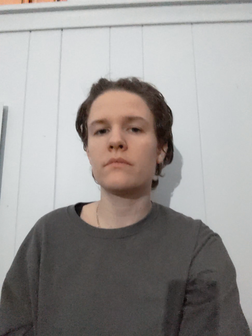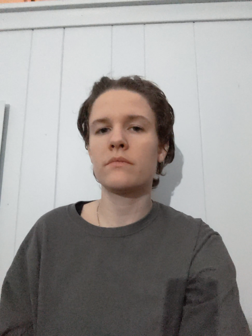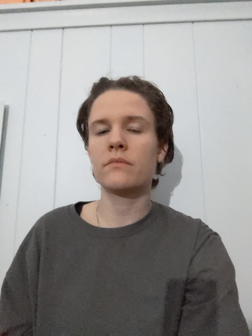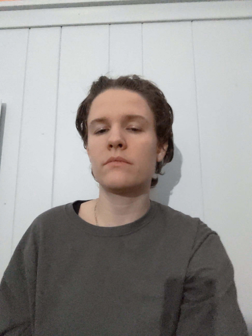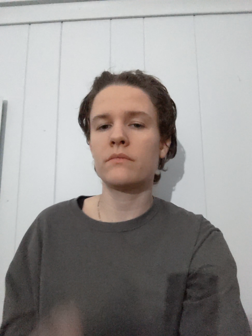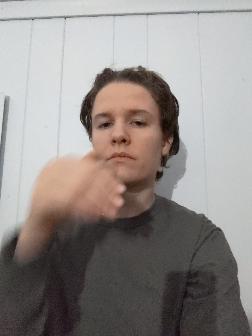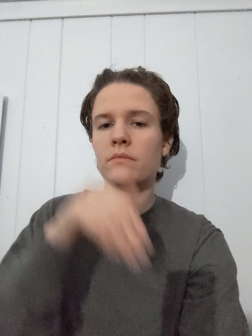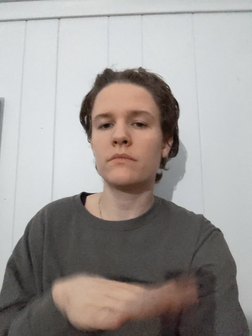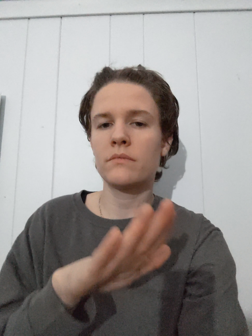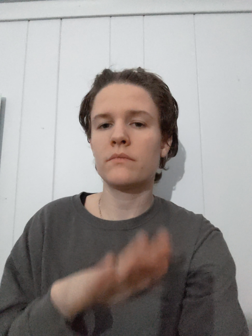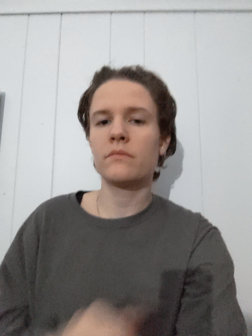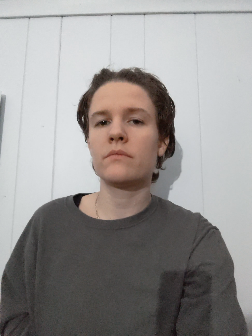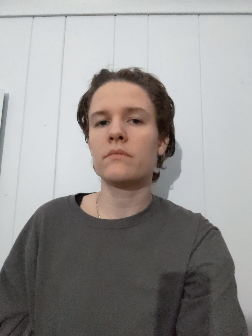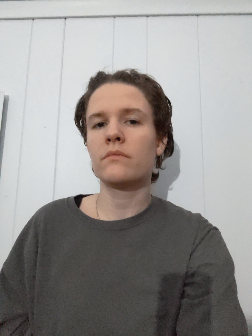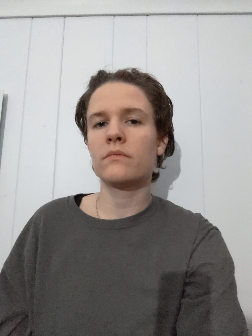into